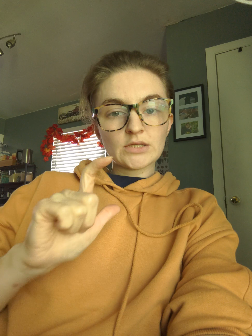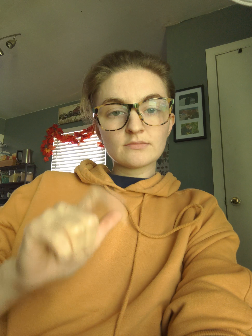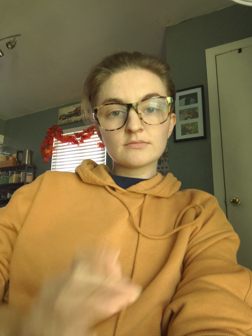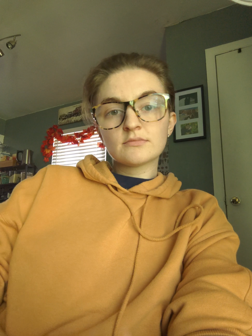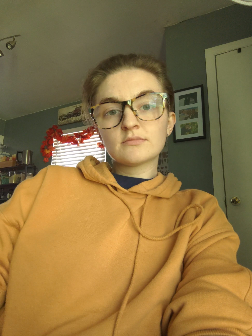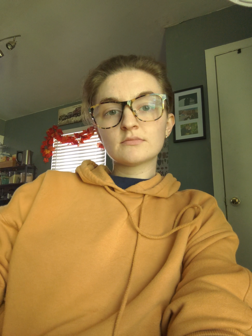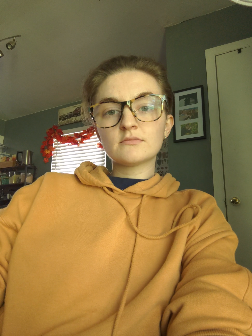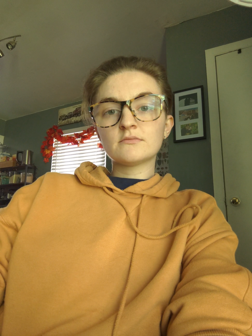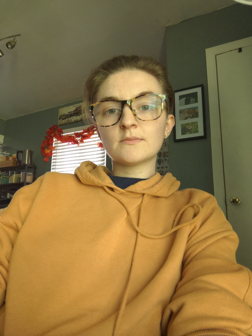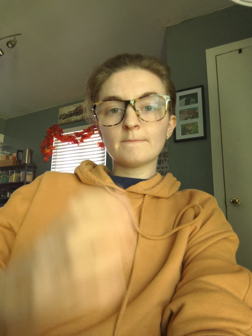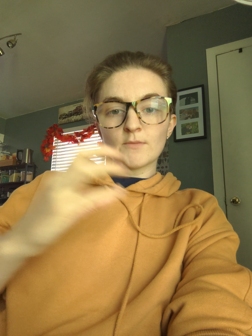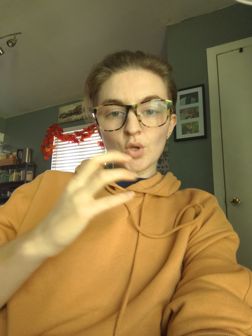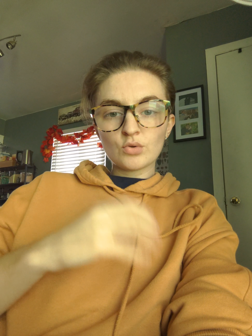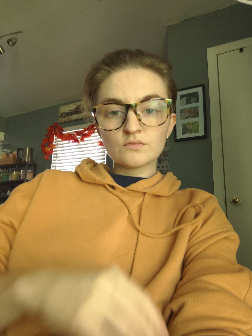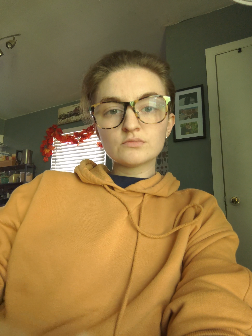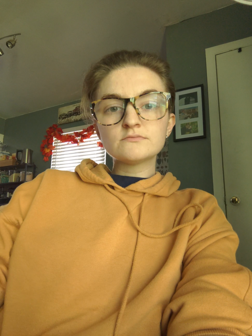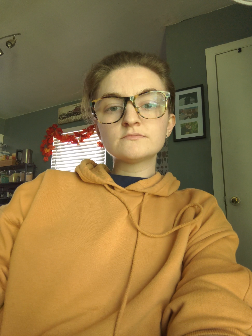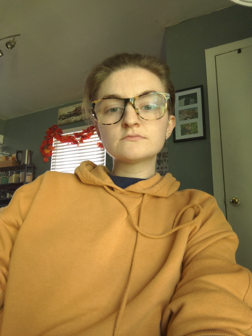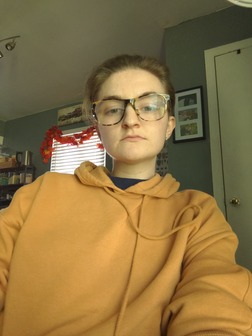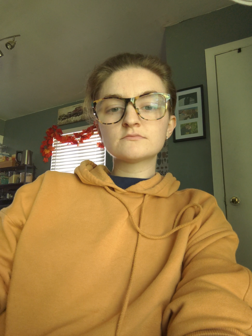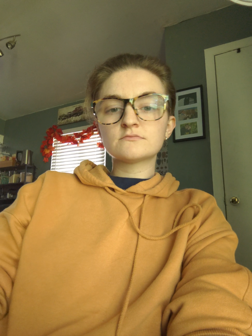ball